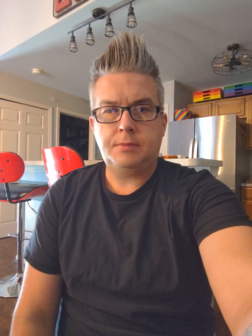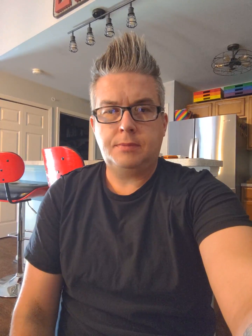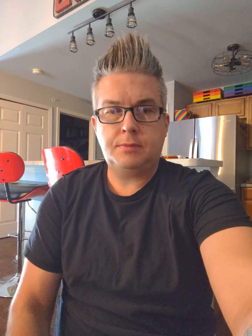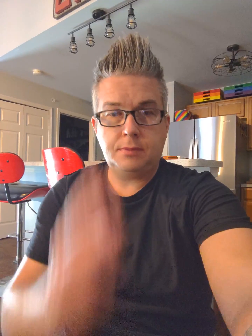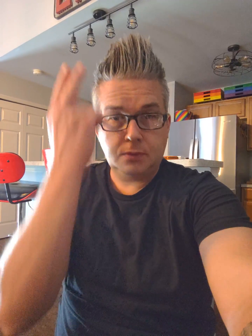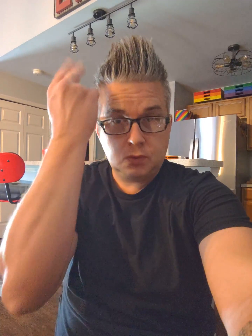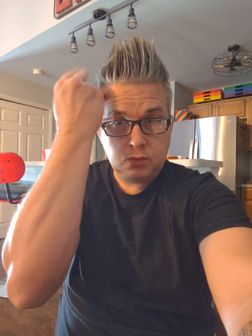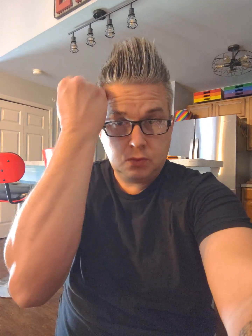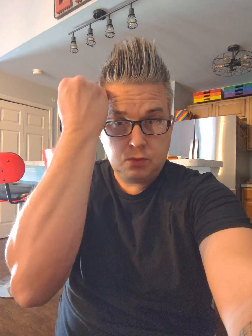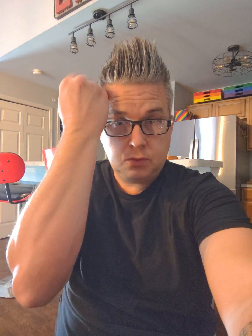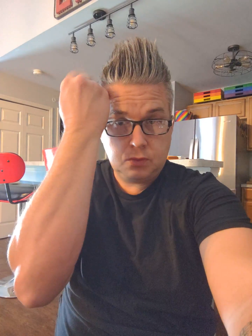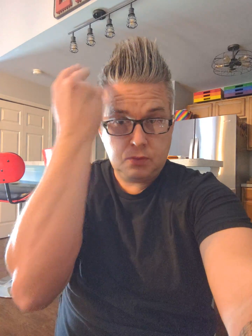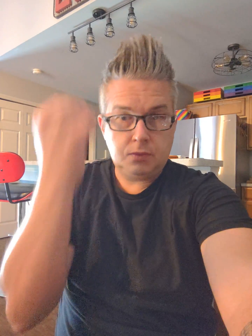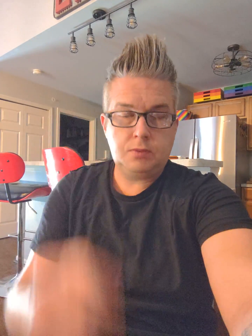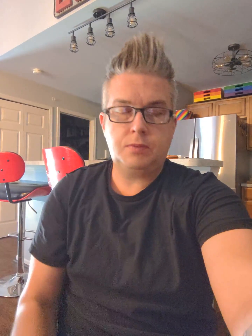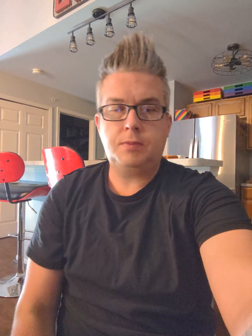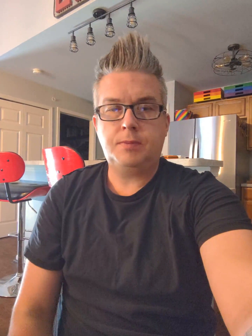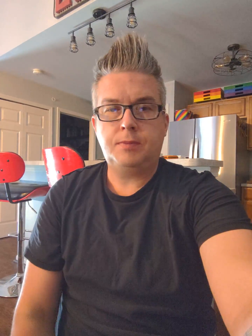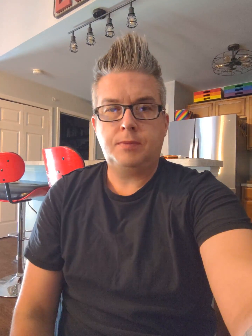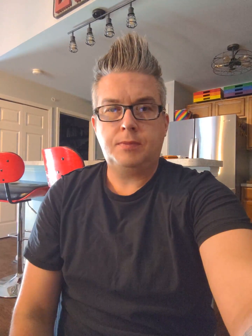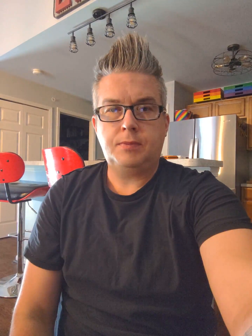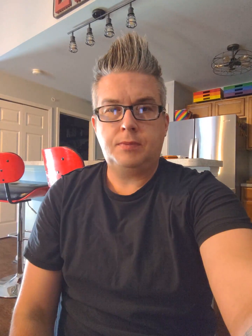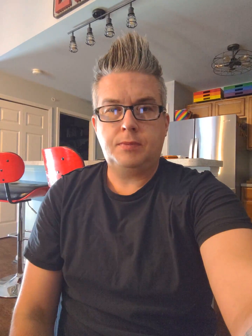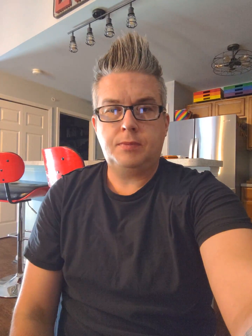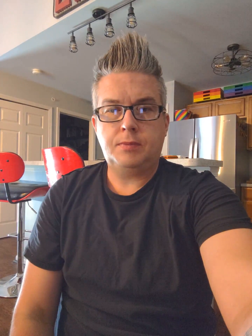bunny